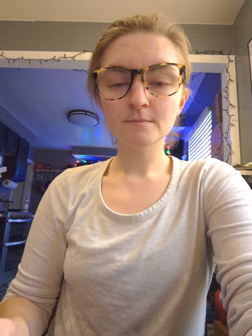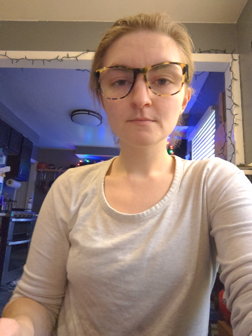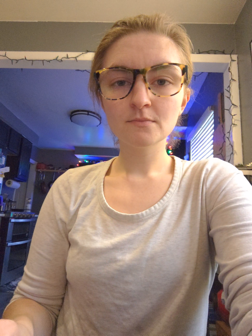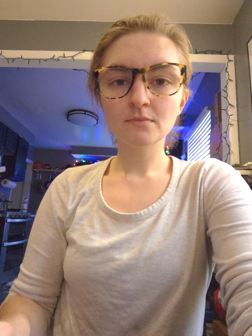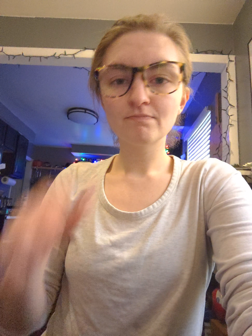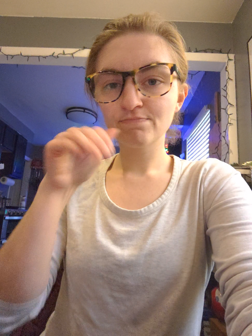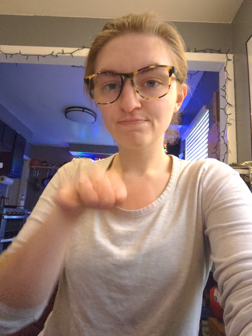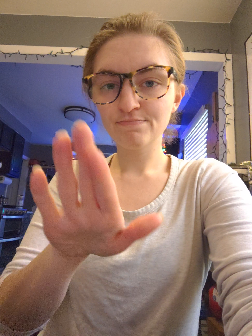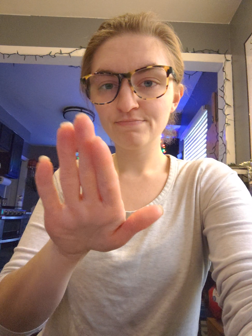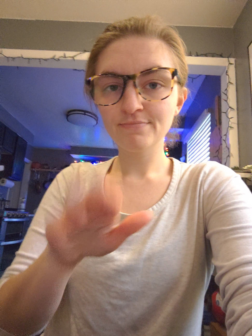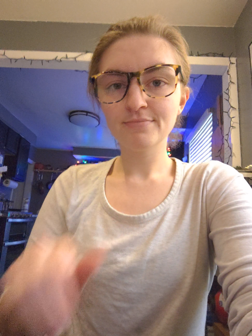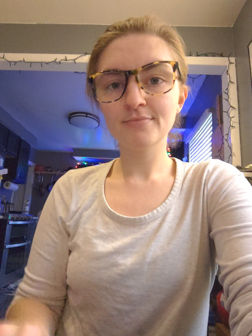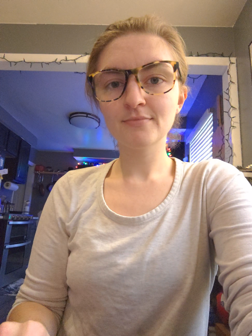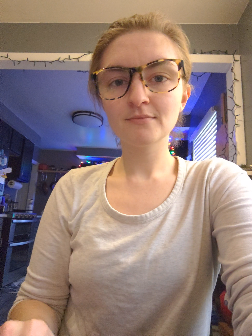into